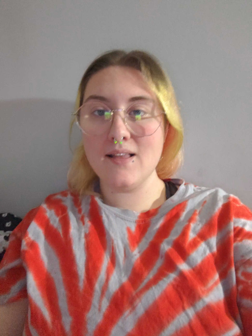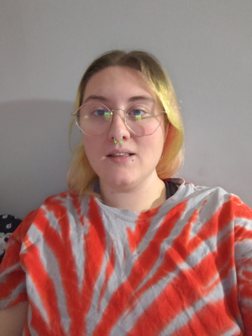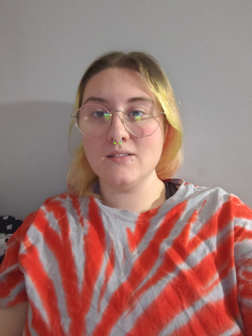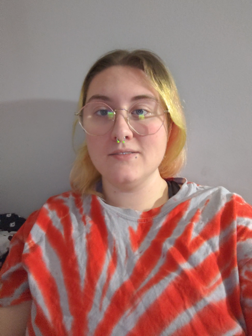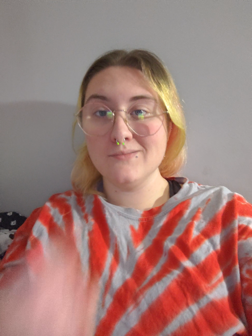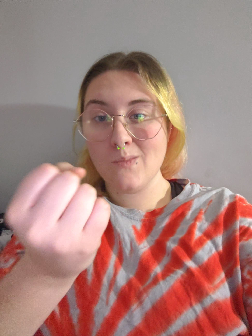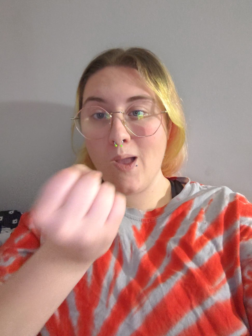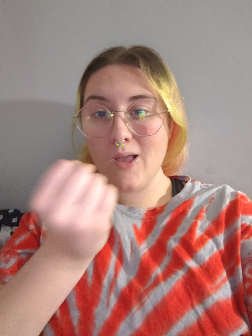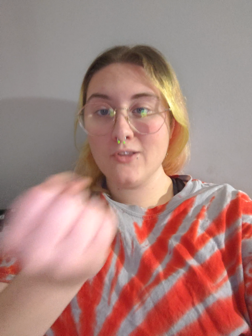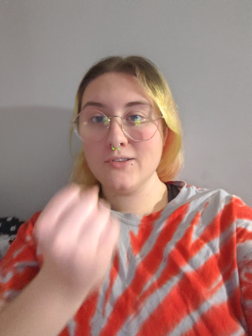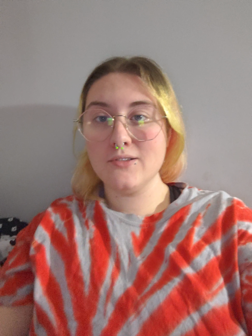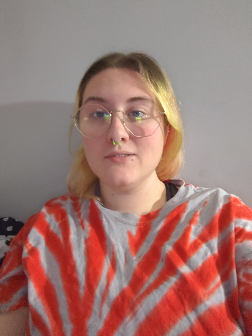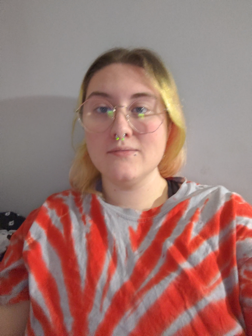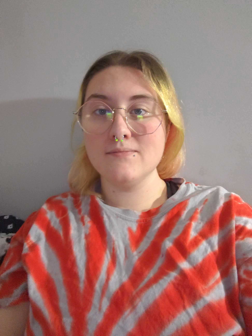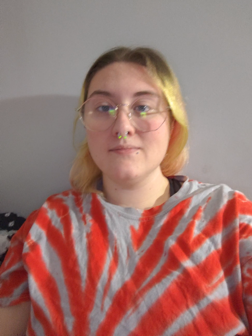drawer